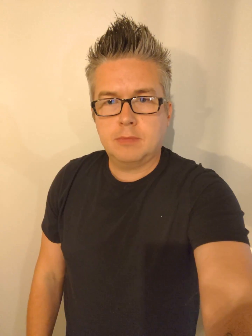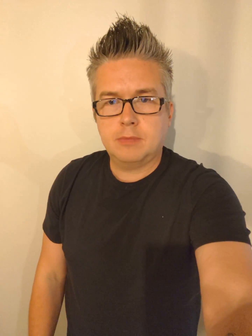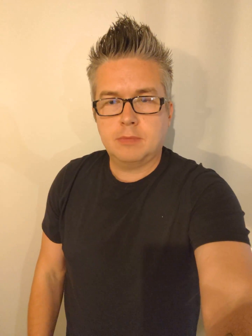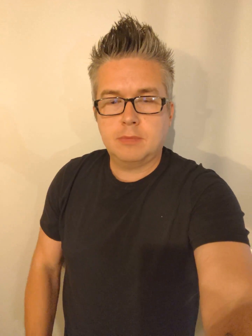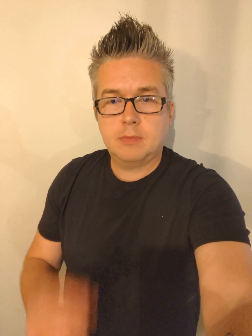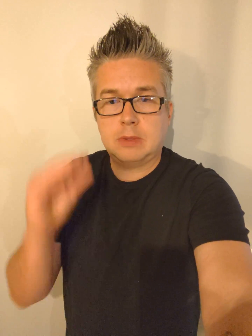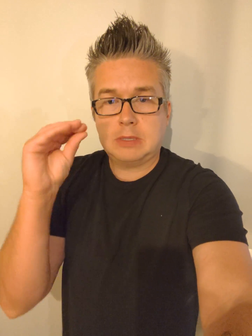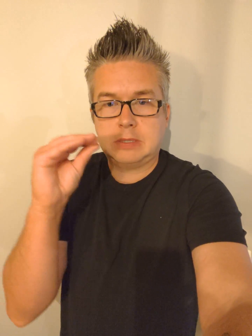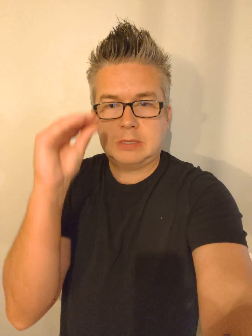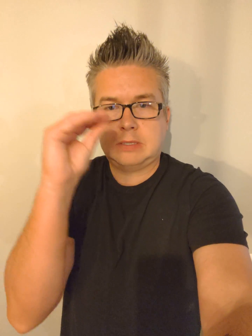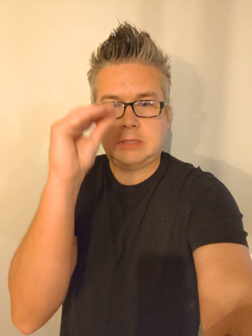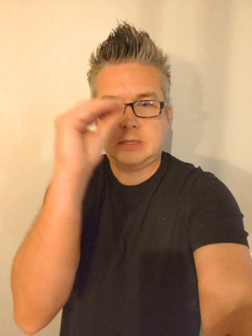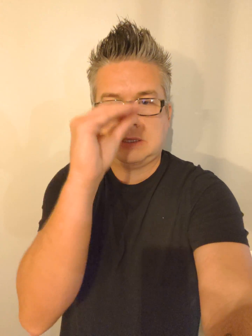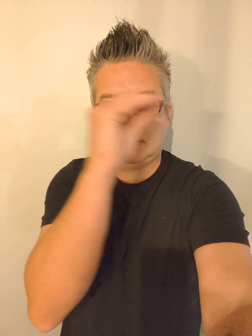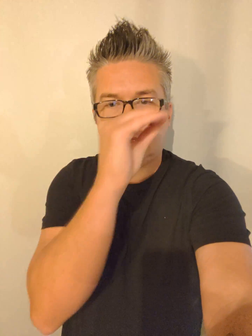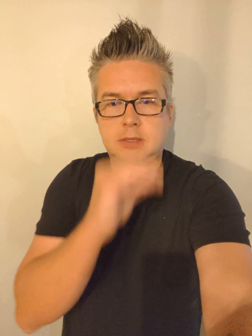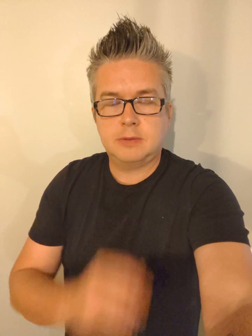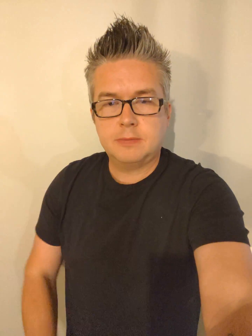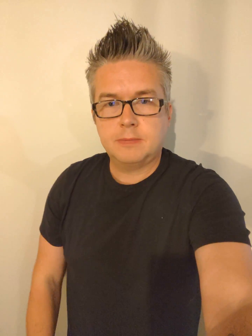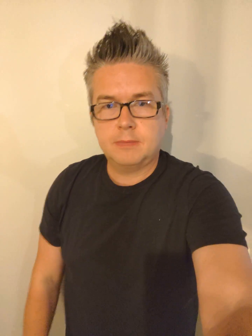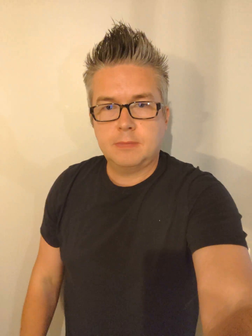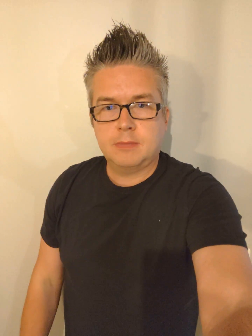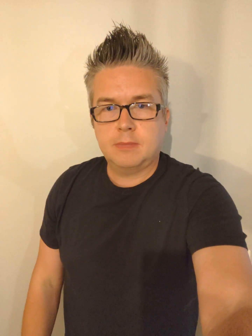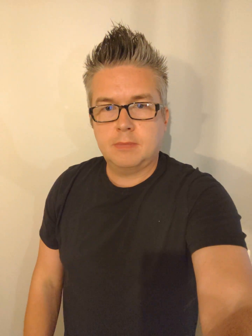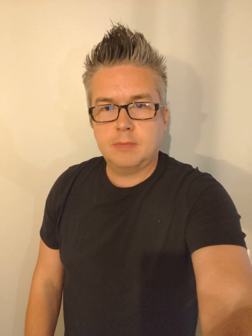dinosaur